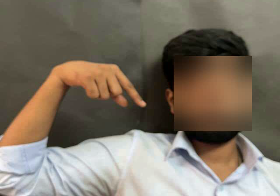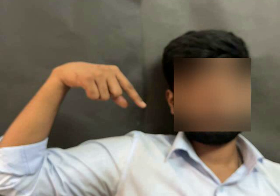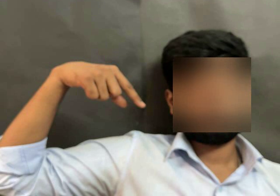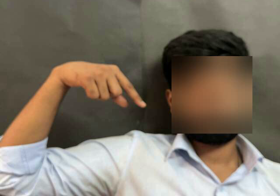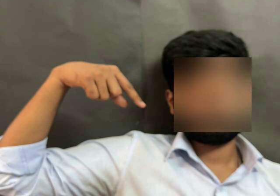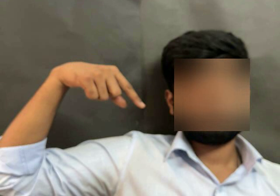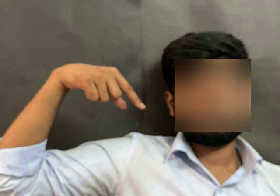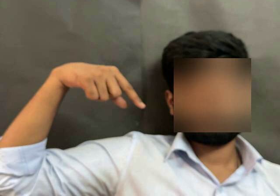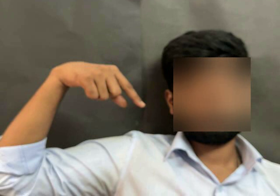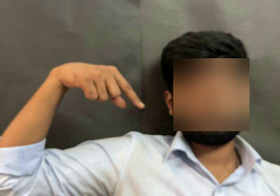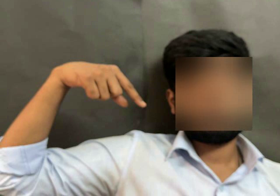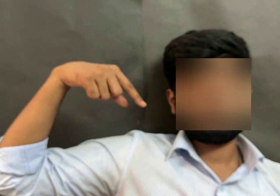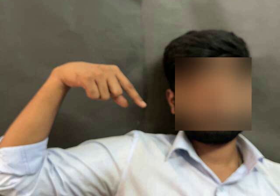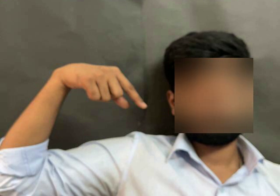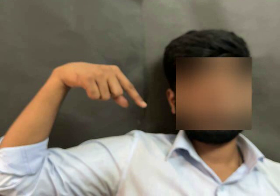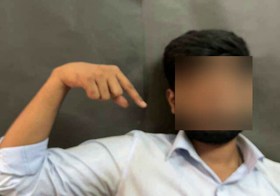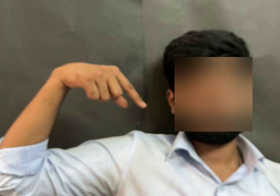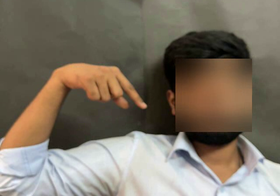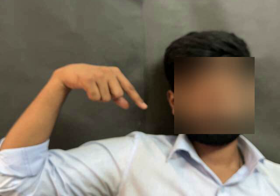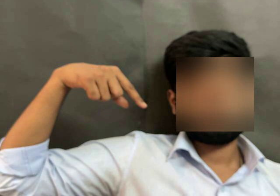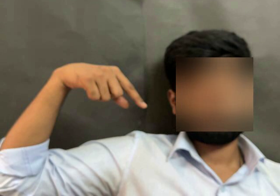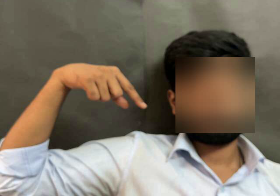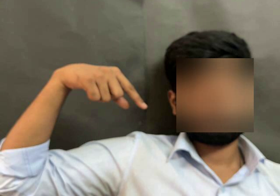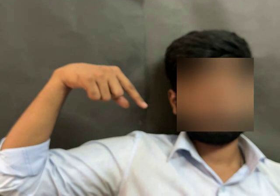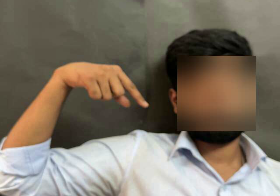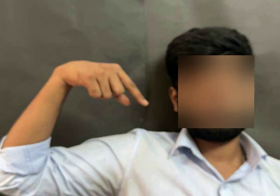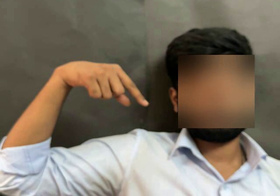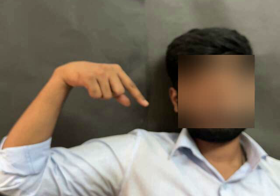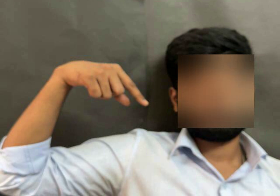Q